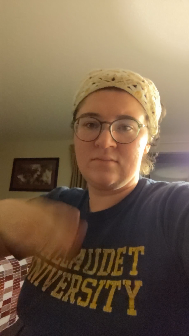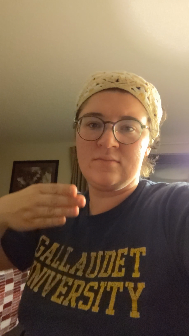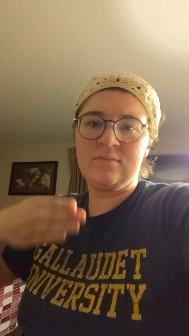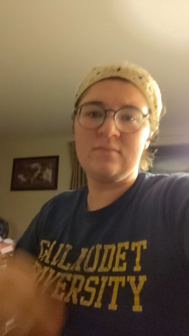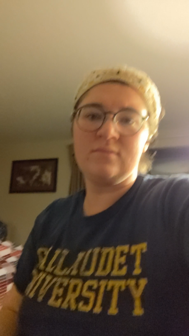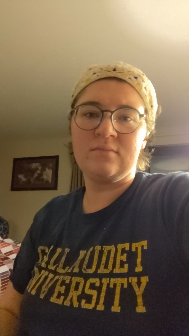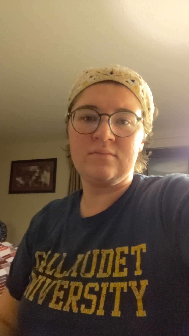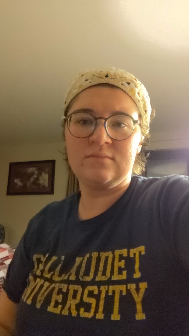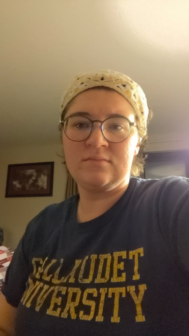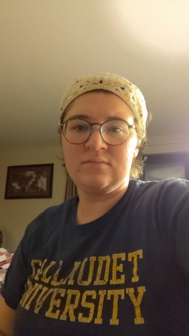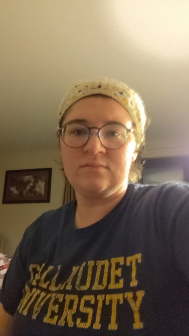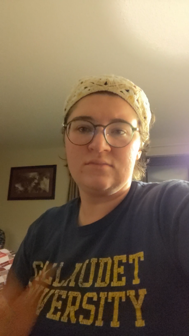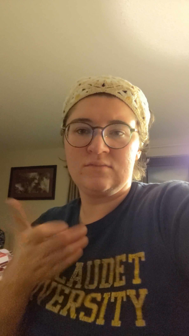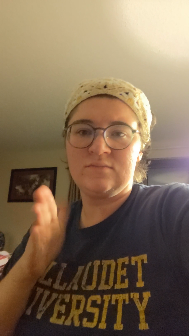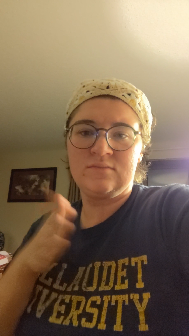share